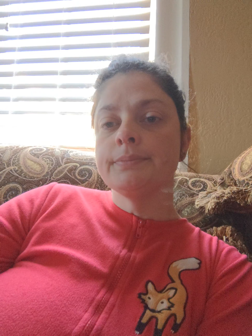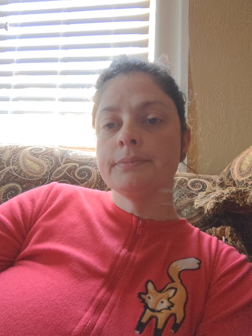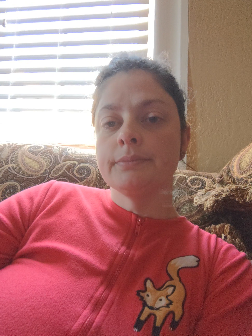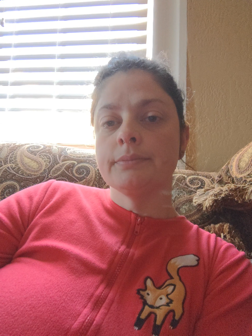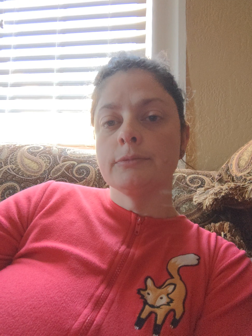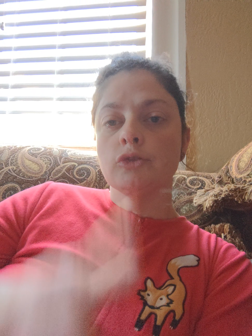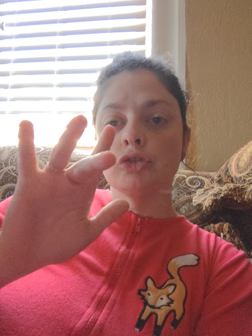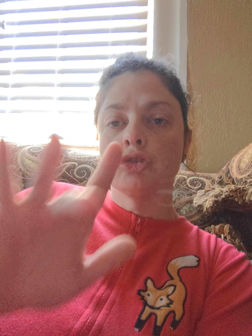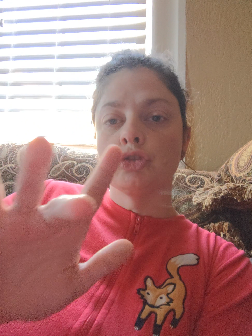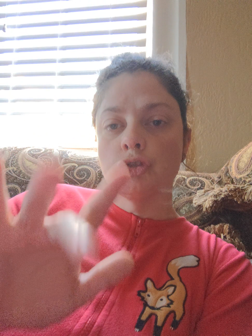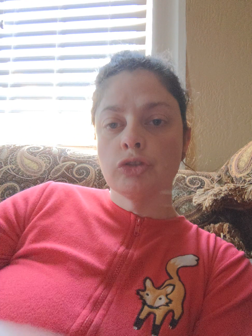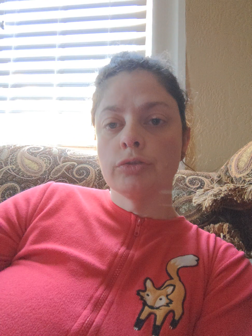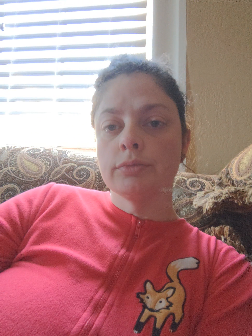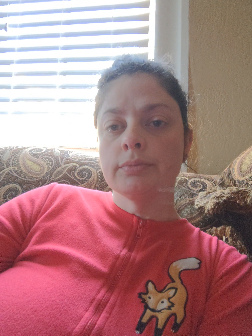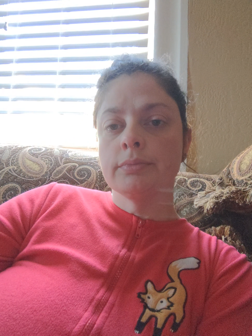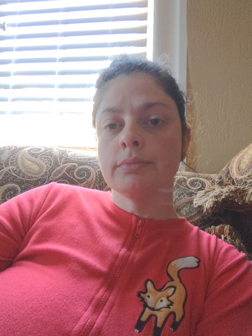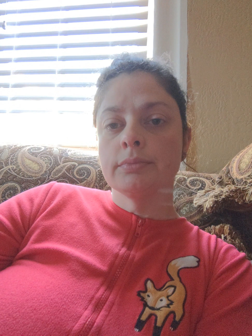touch